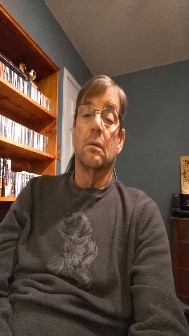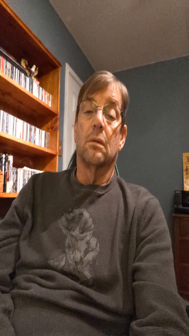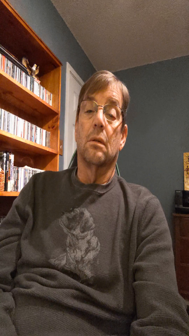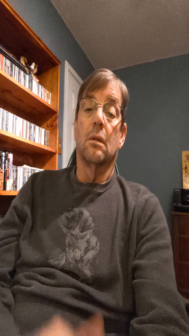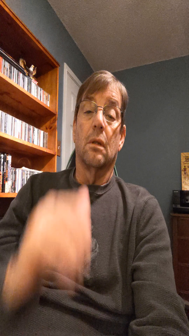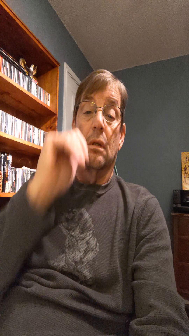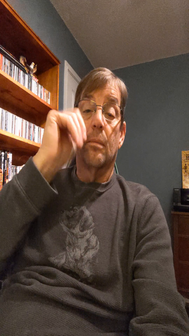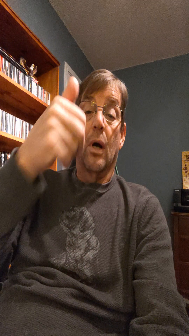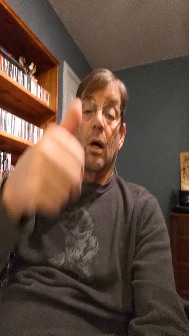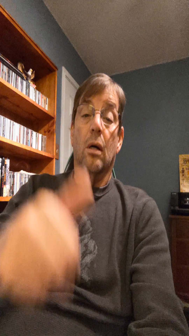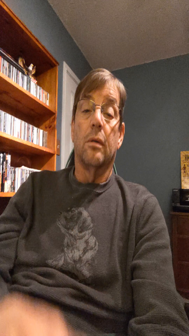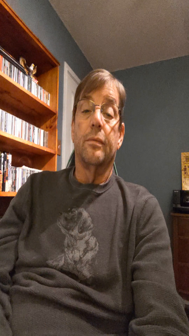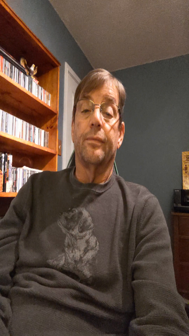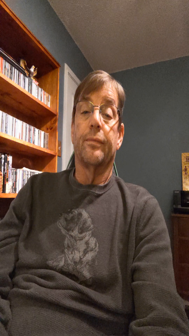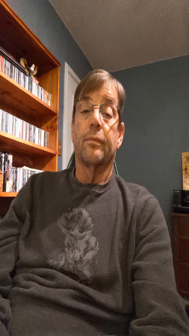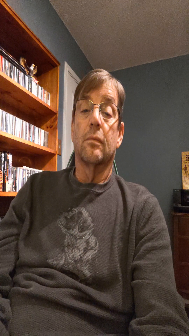tomorrow